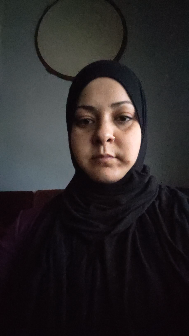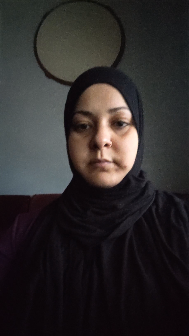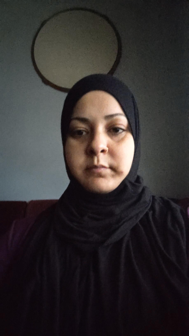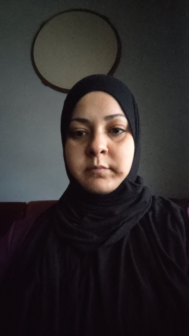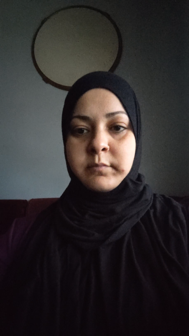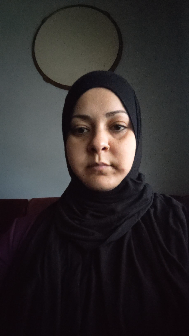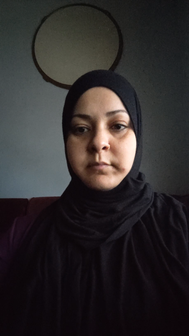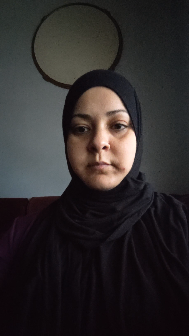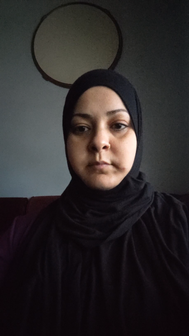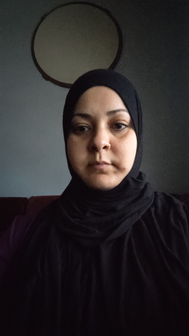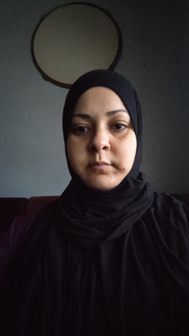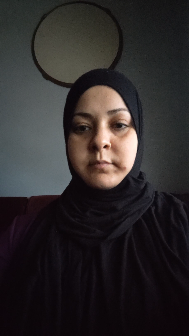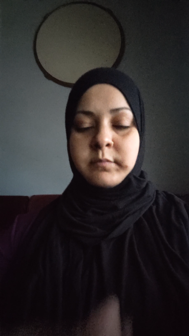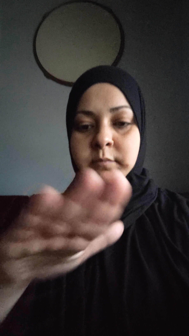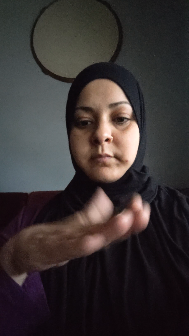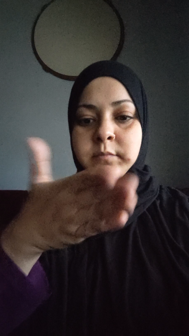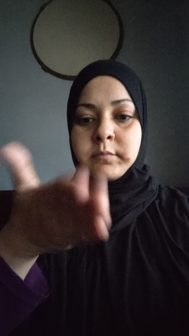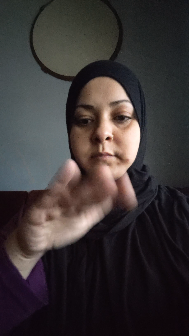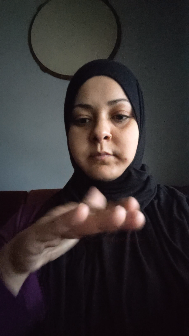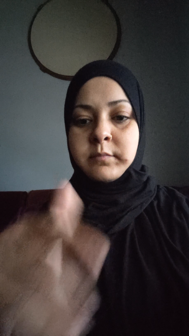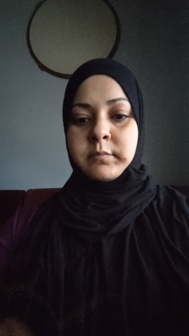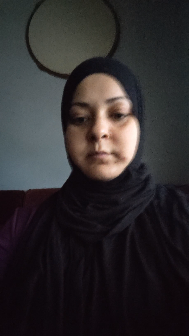kitchen